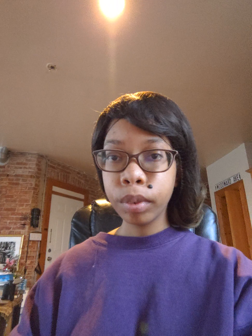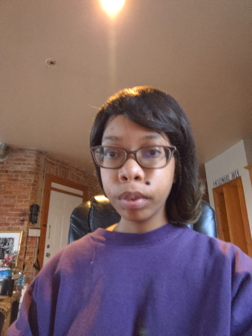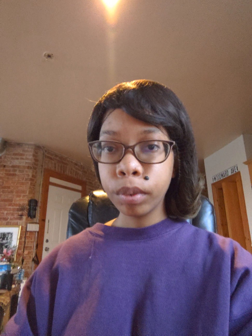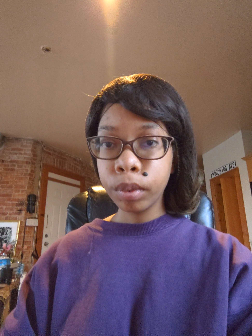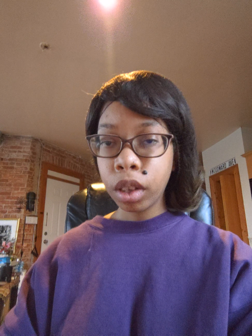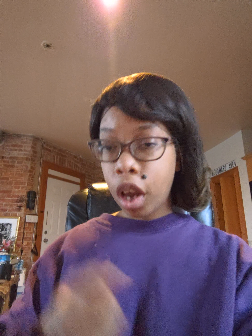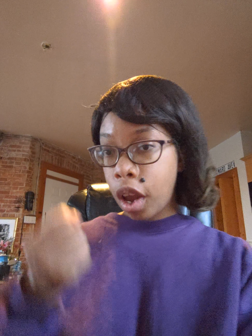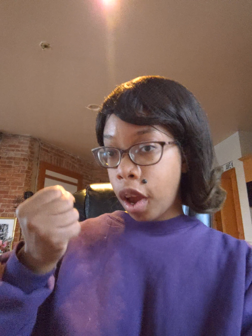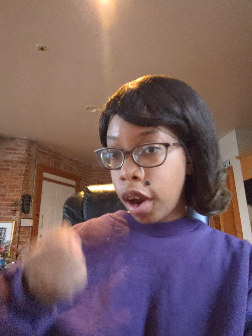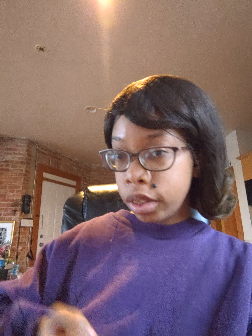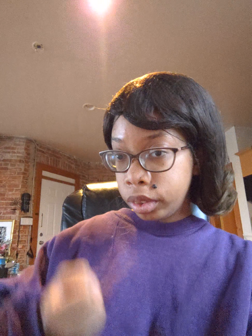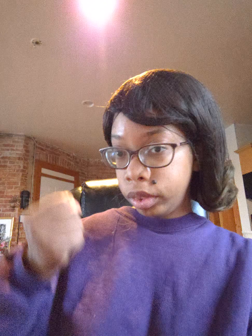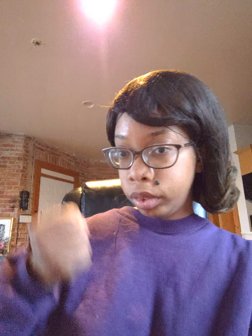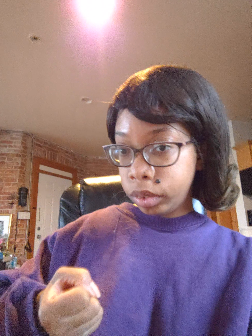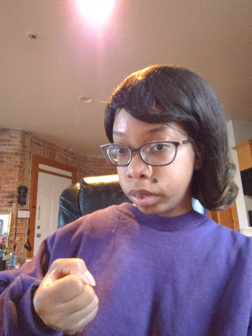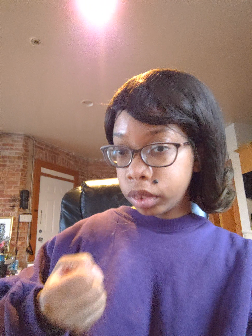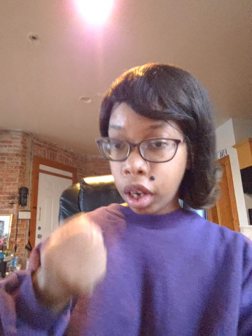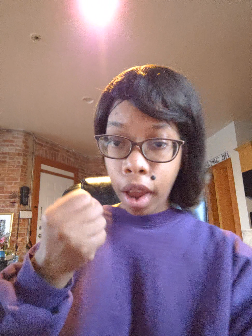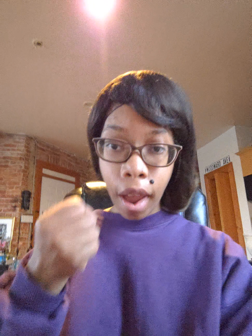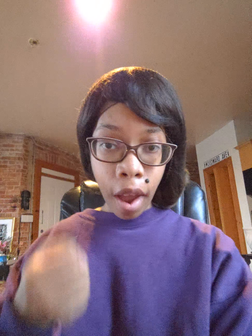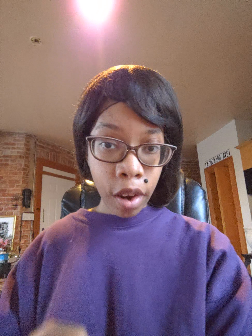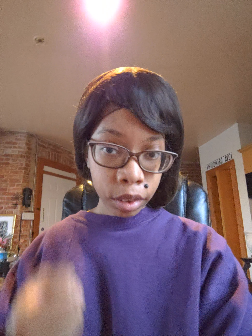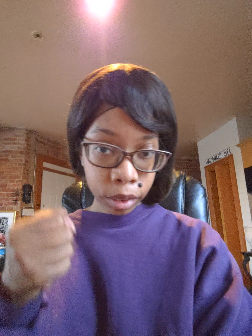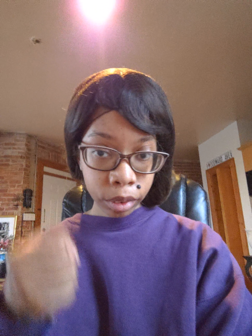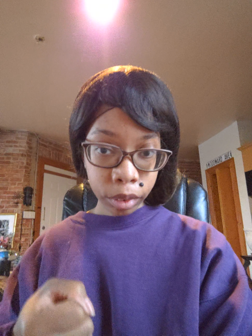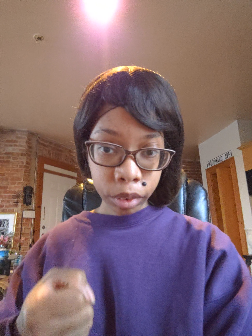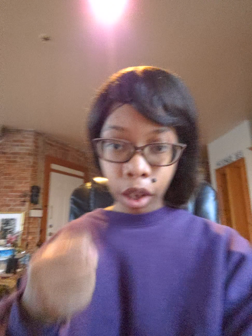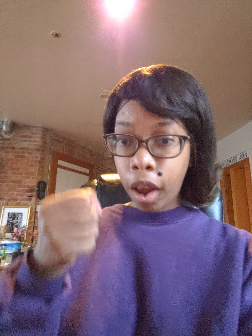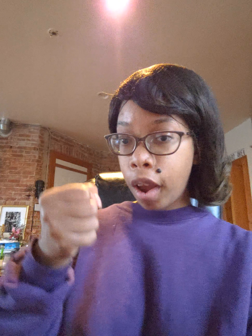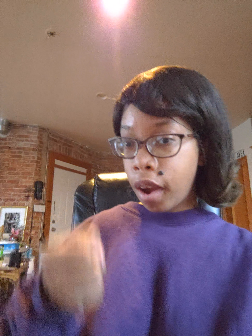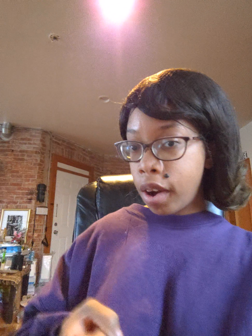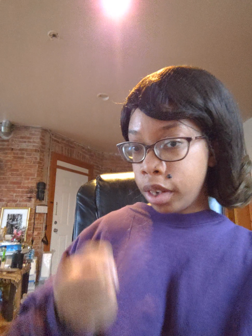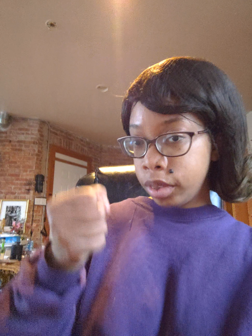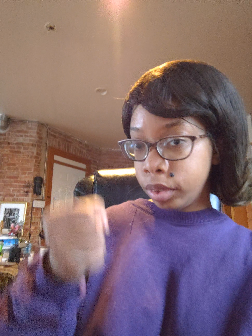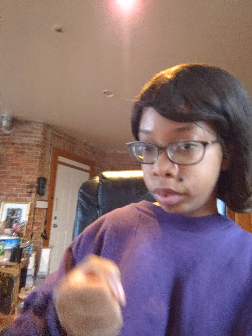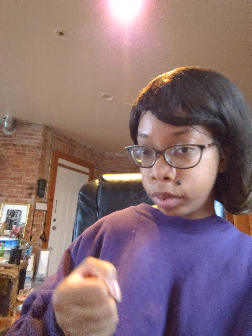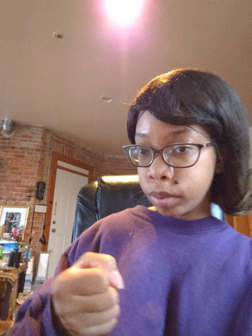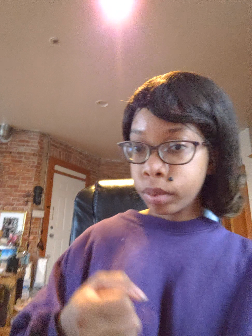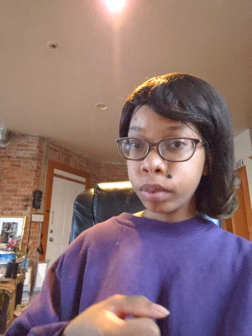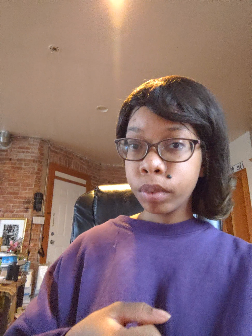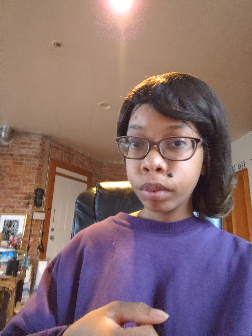car